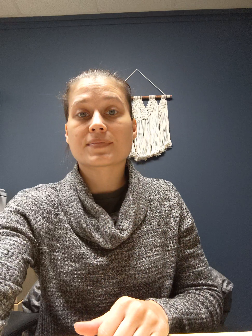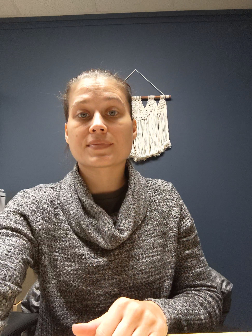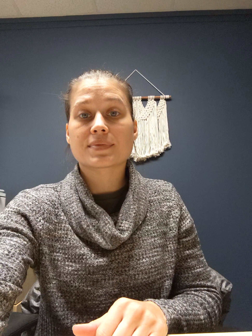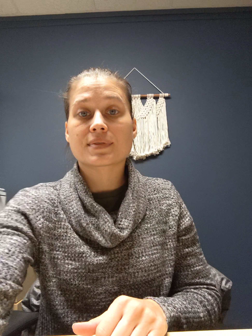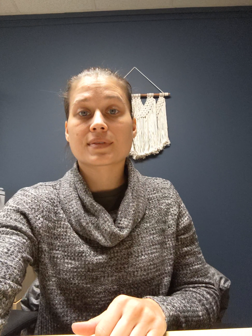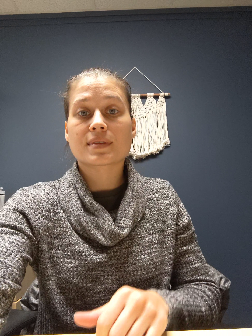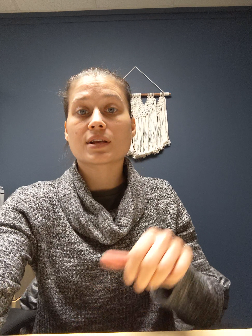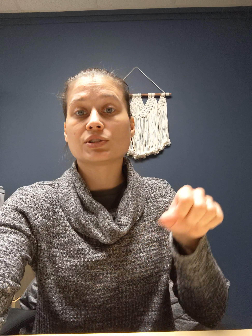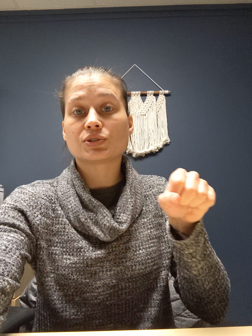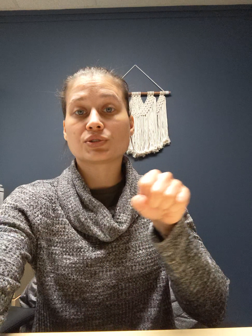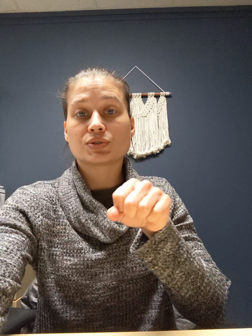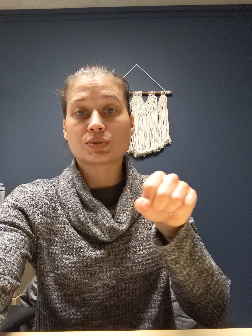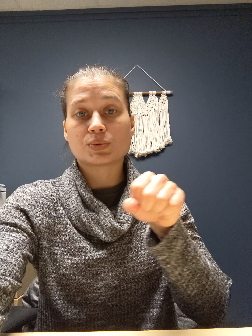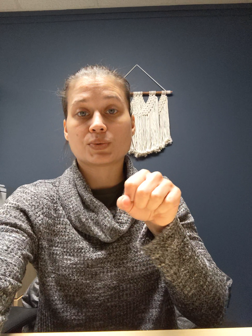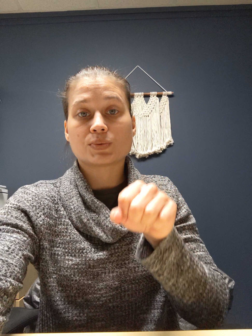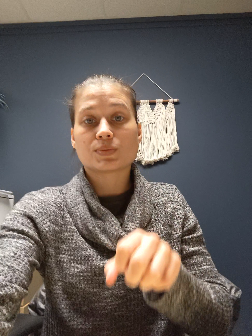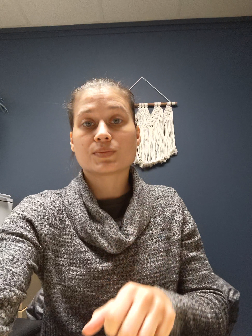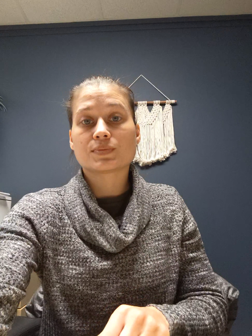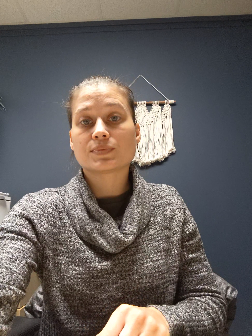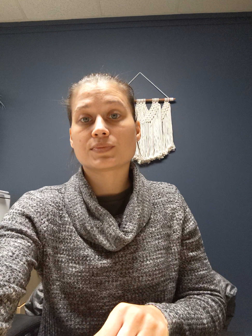shoe